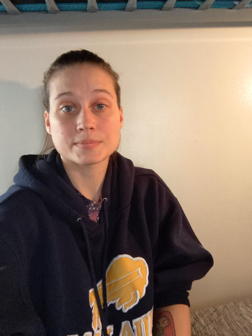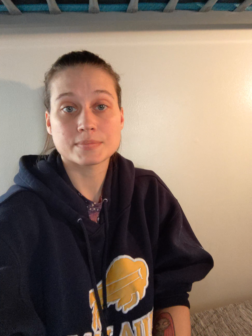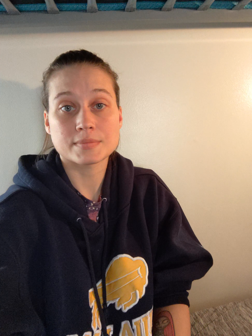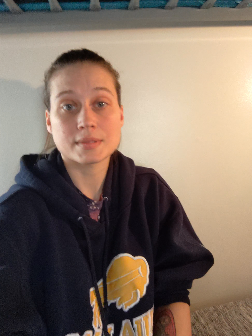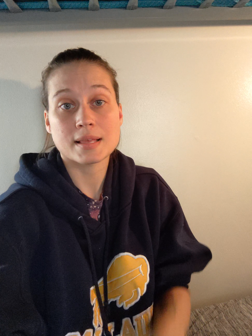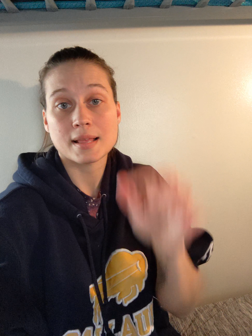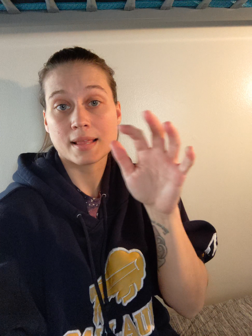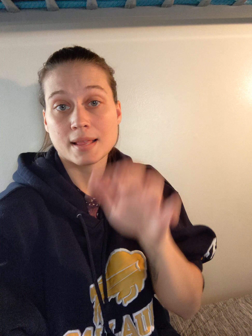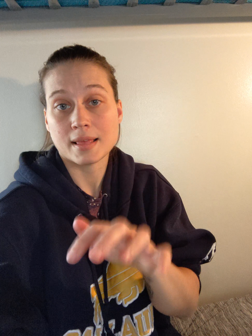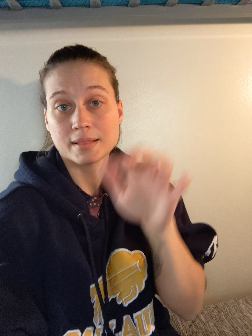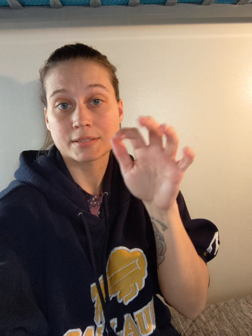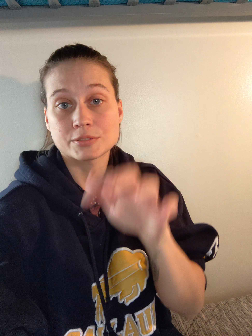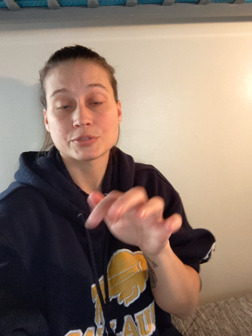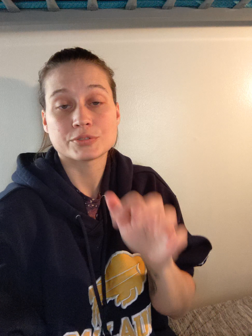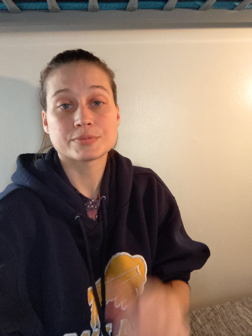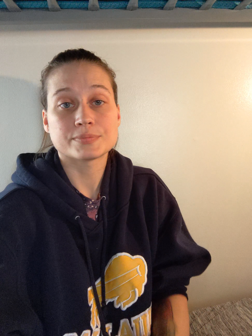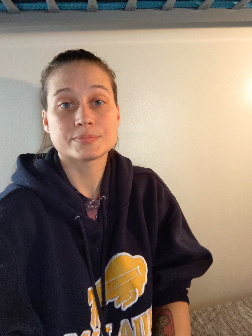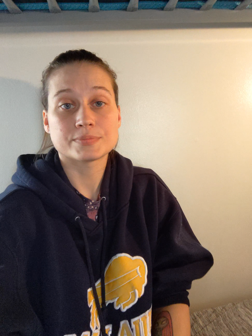alligator